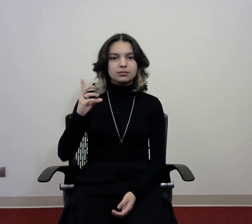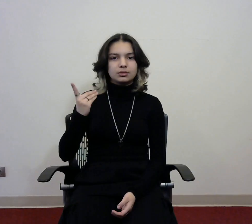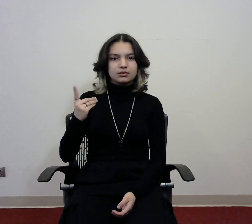Ə